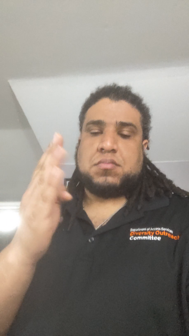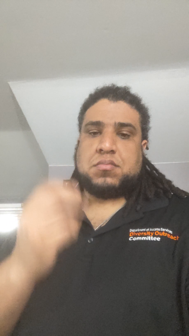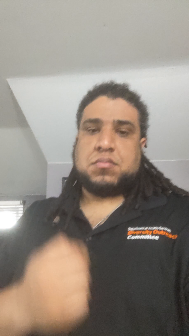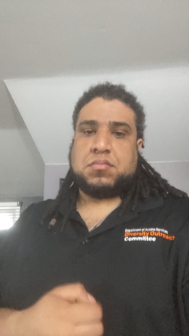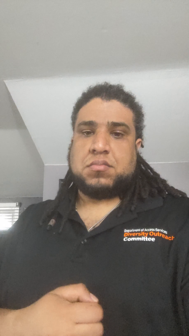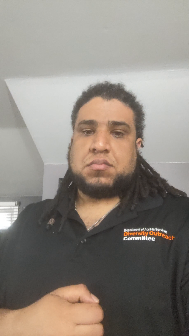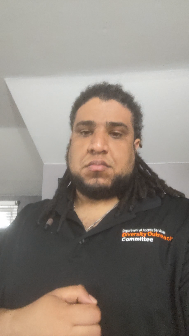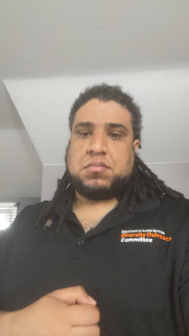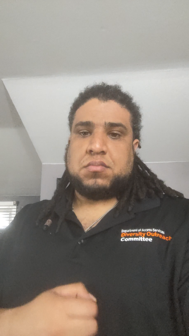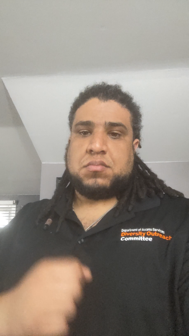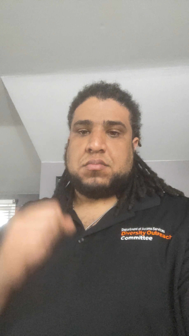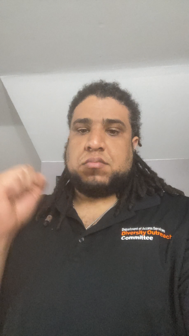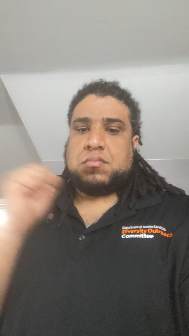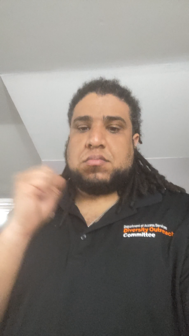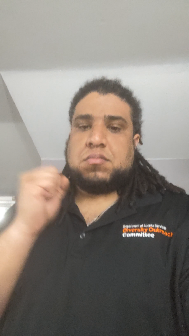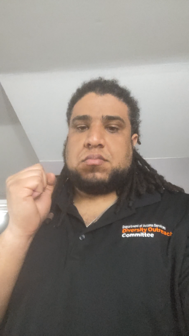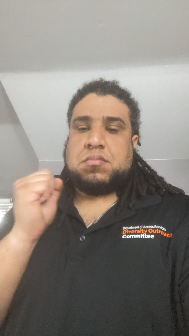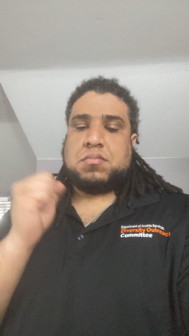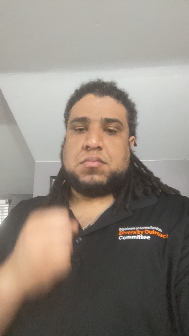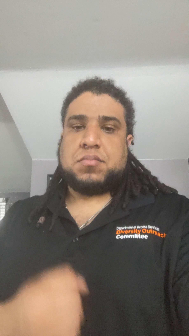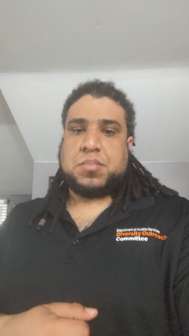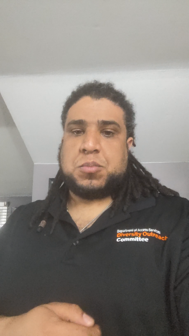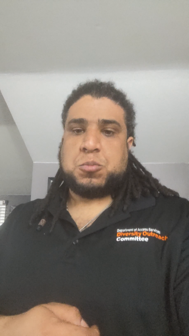cold